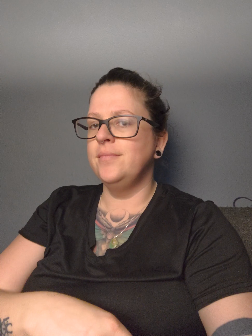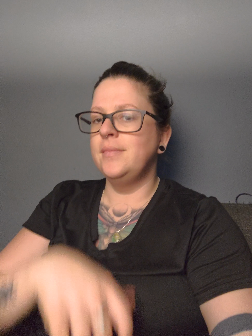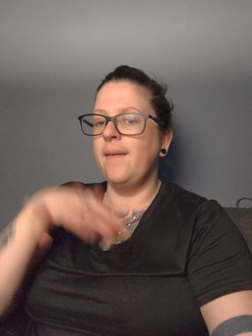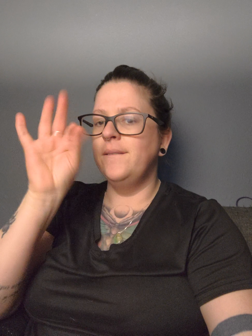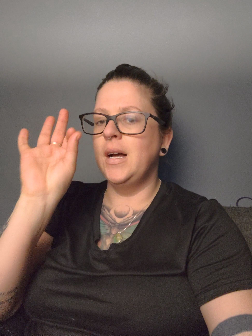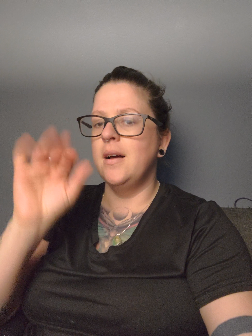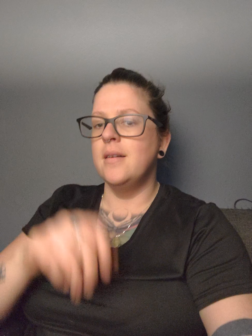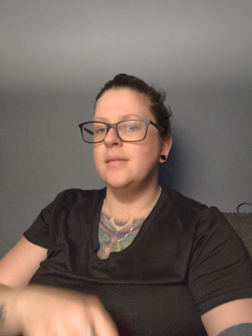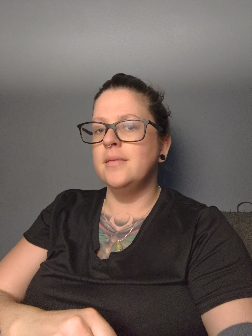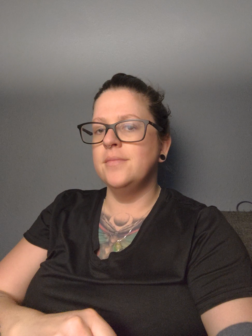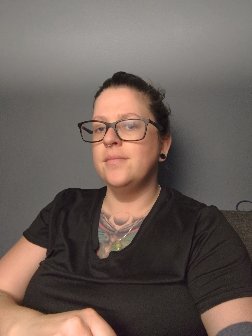find